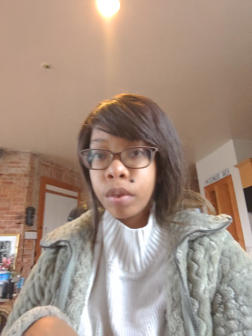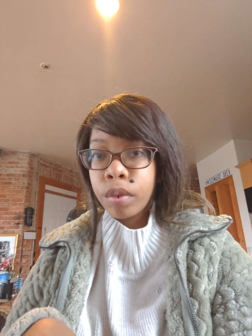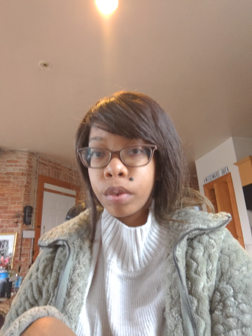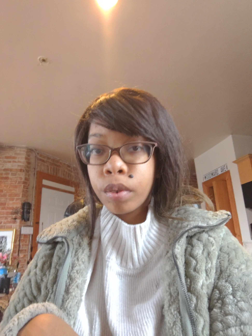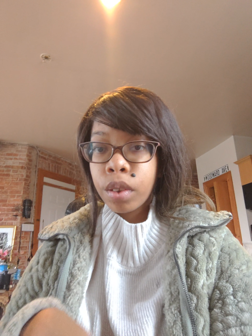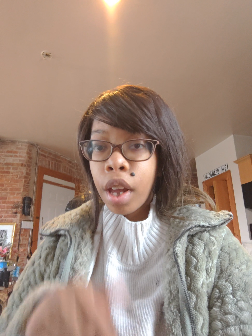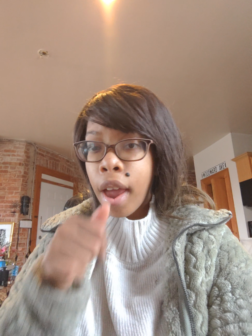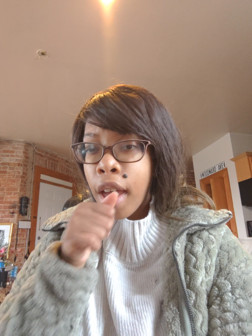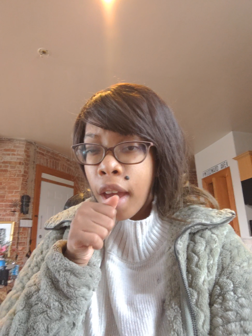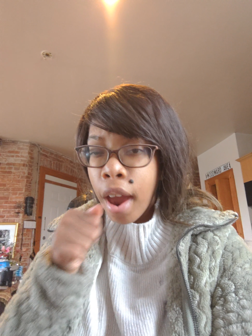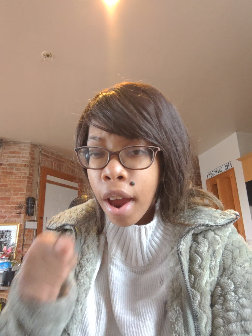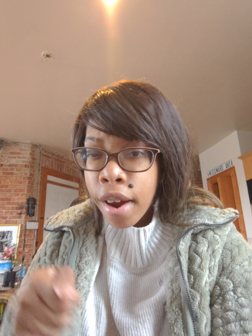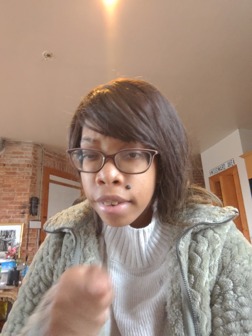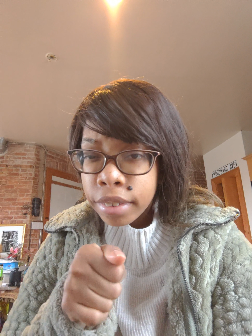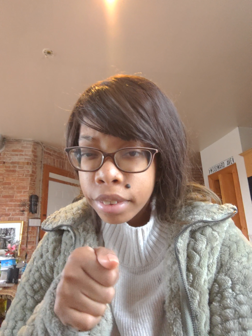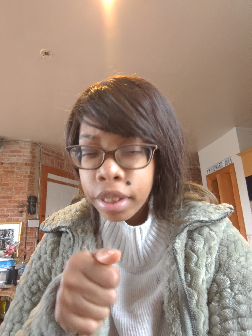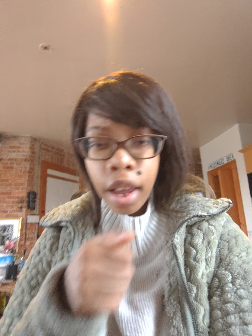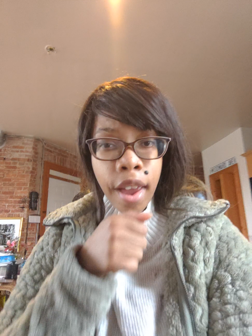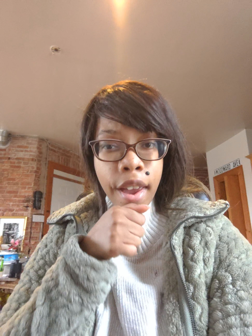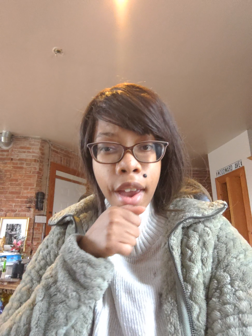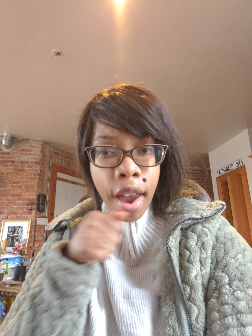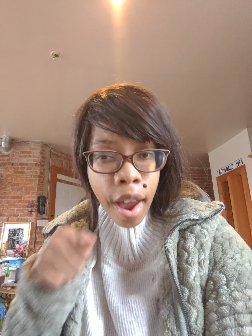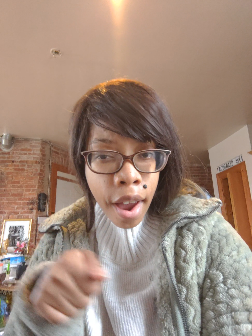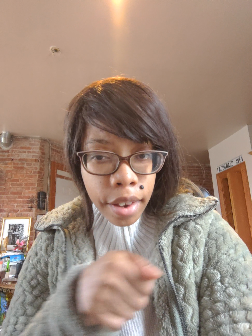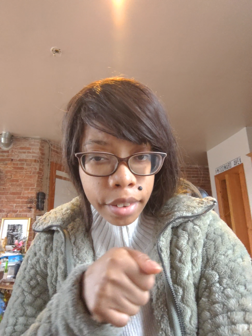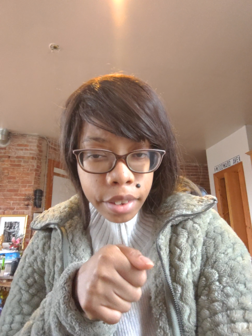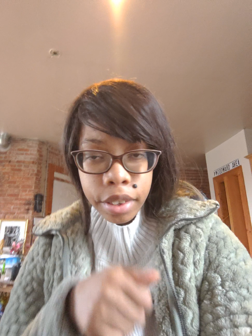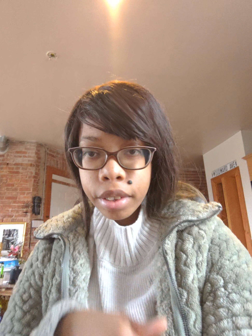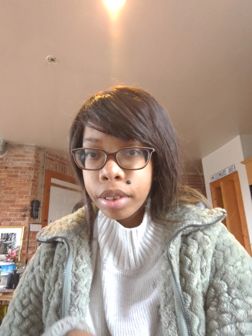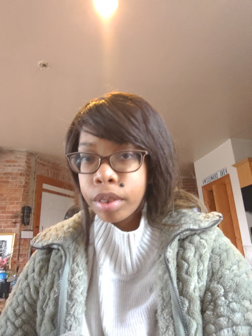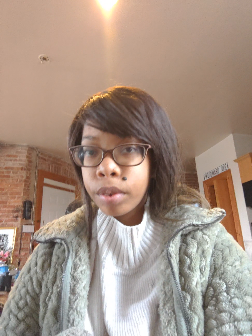hide